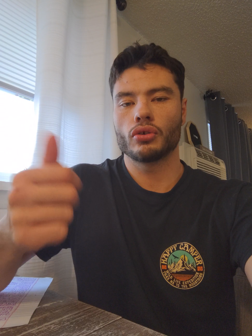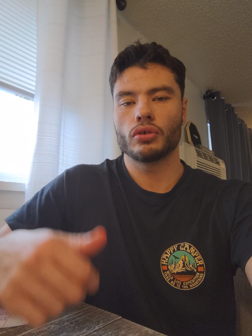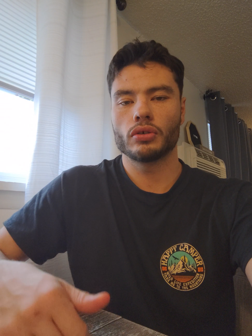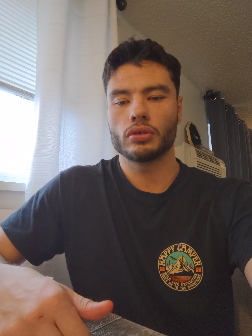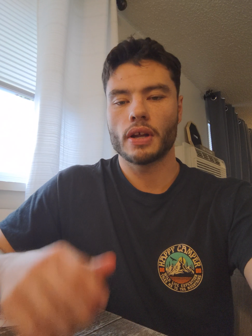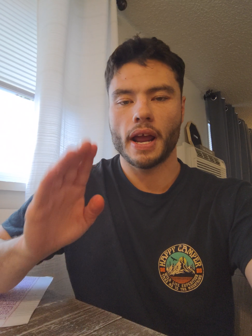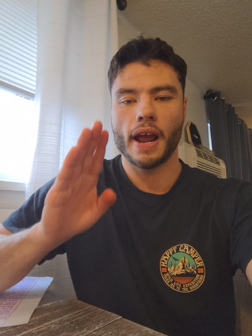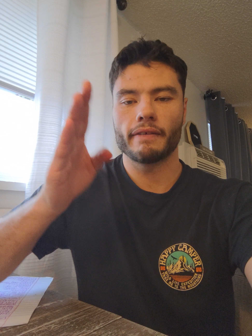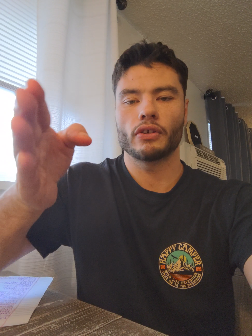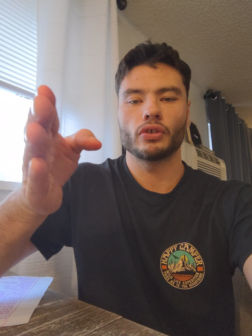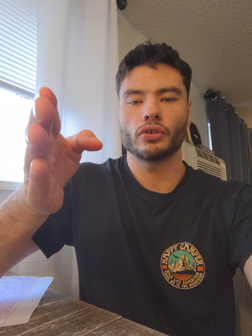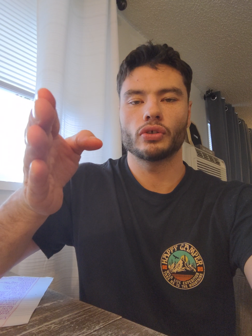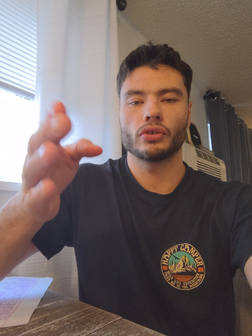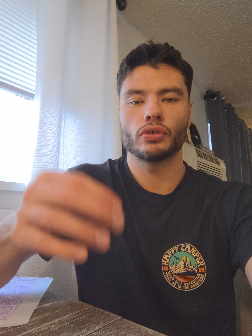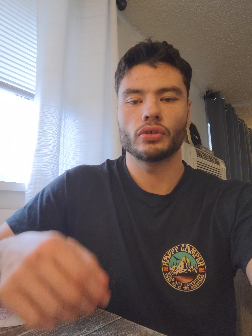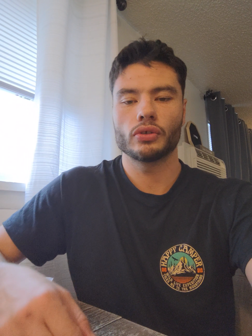after